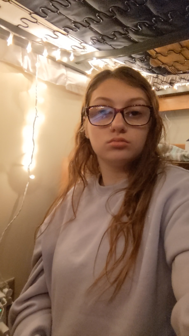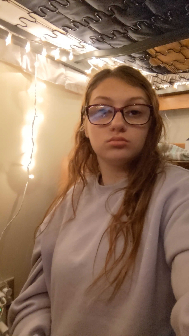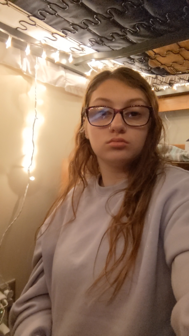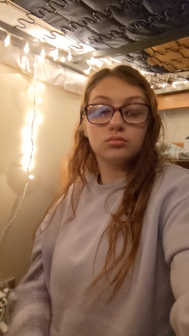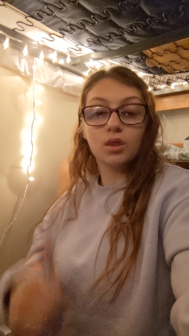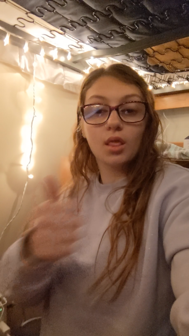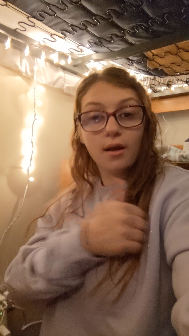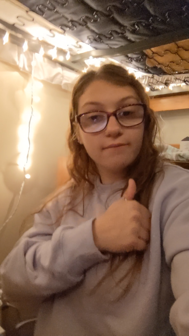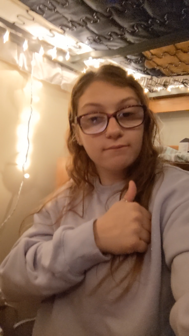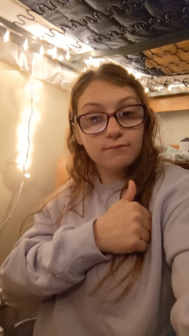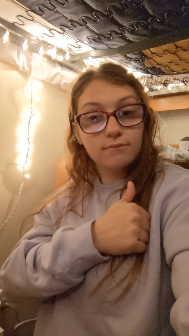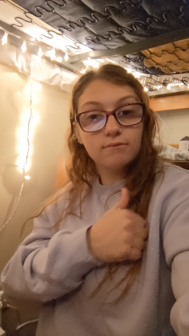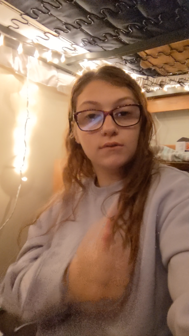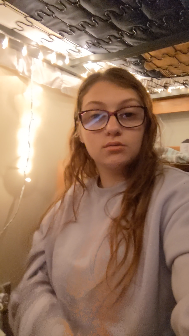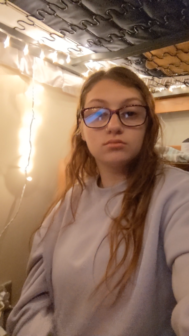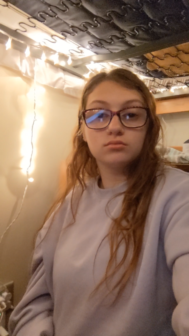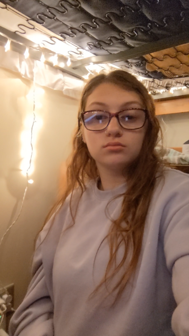love